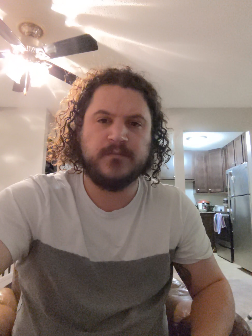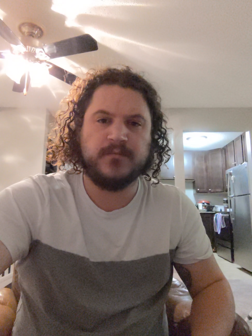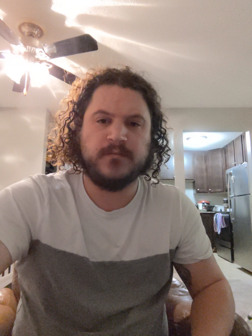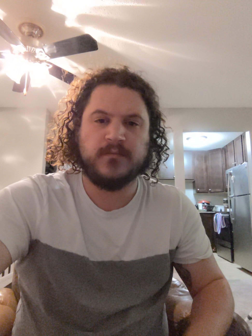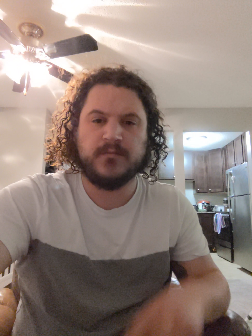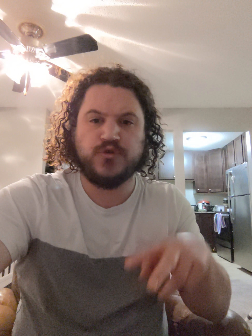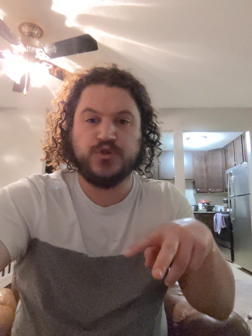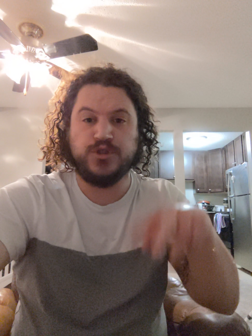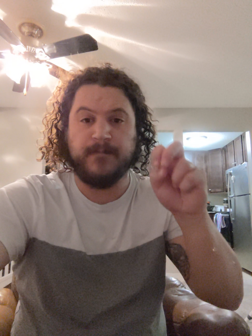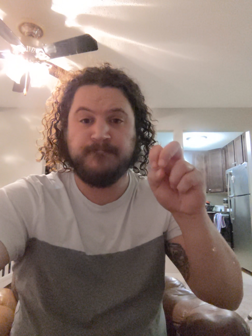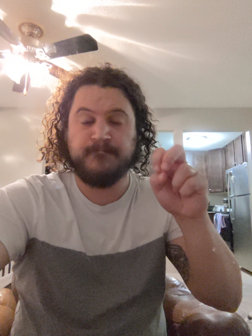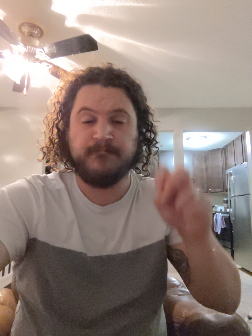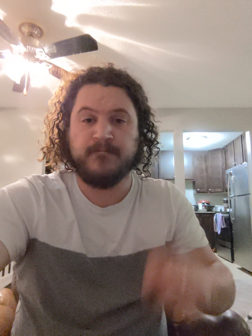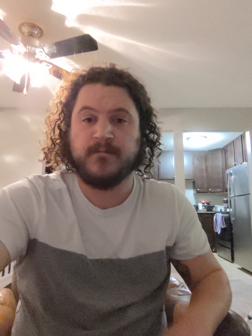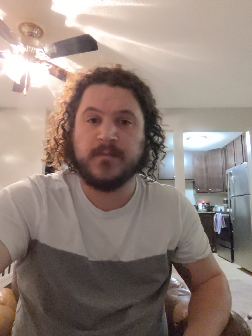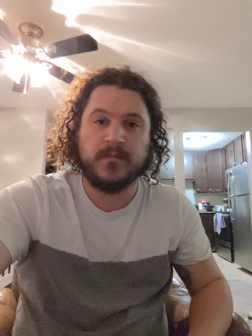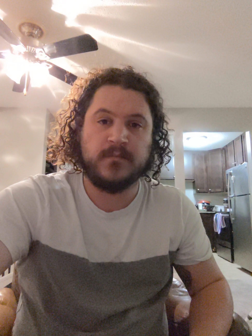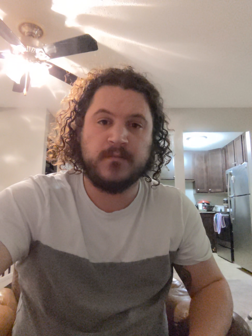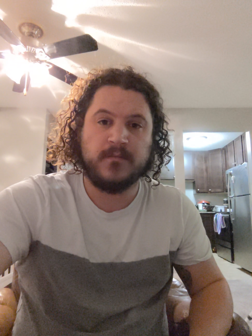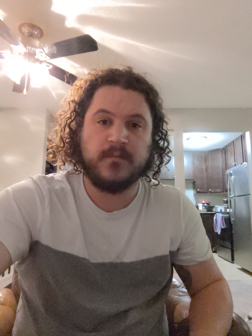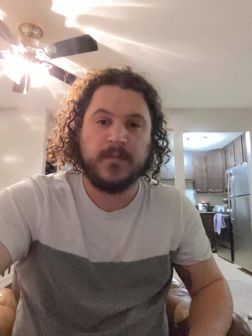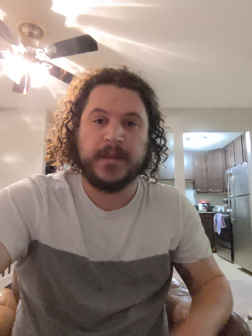jump